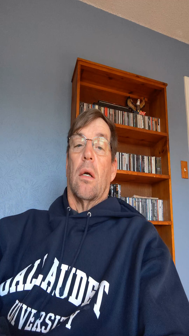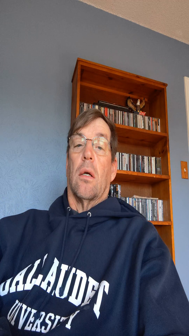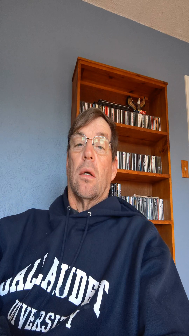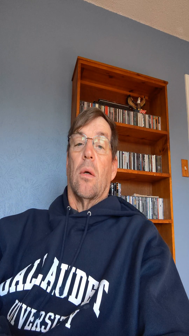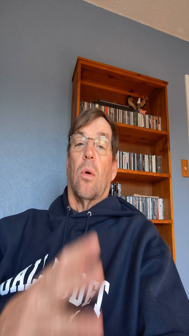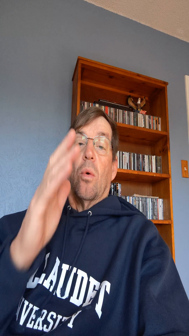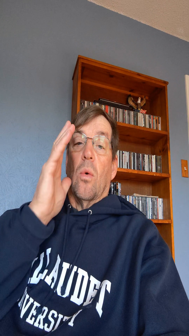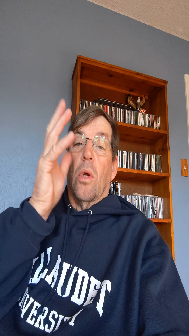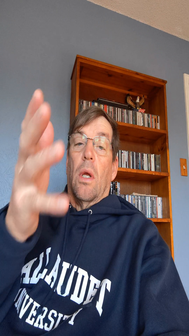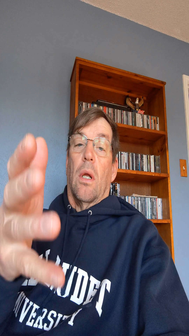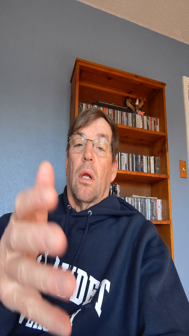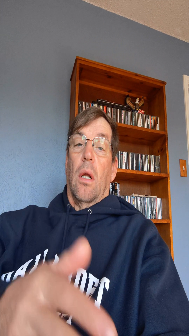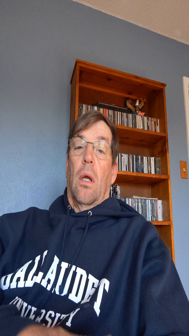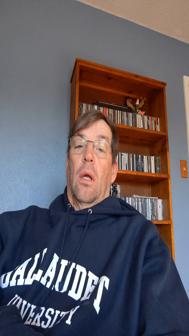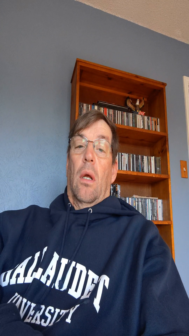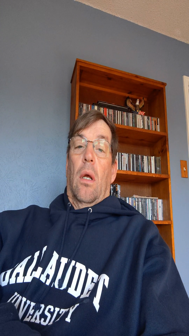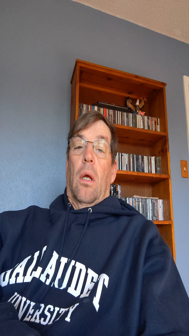will